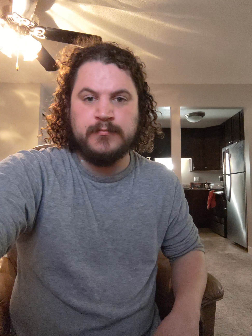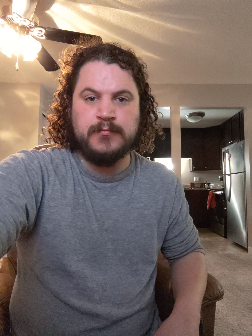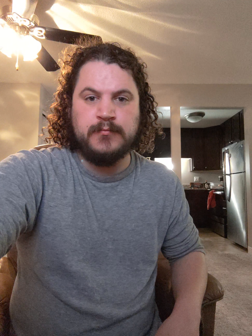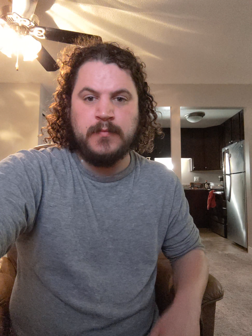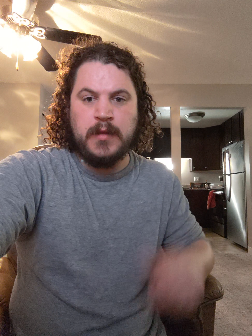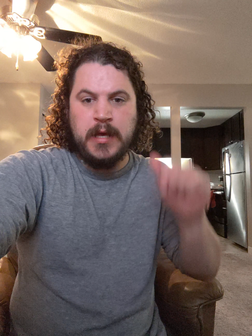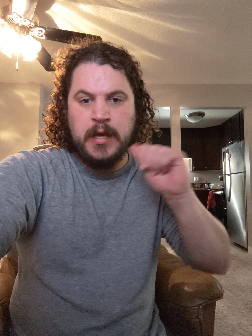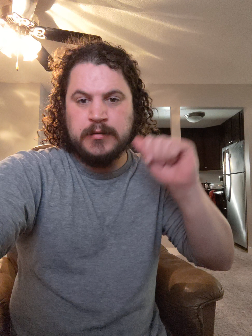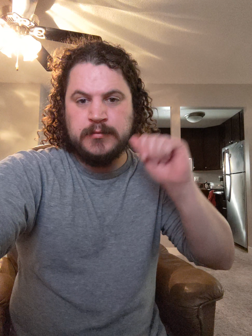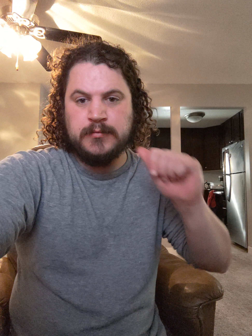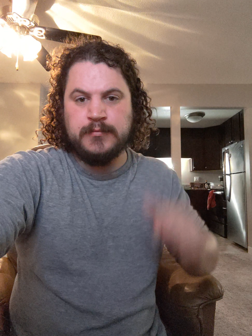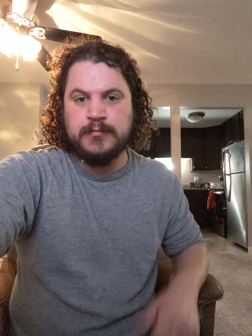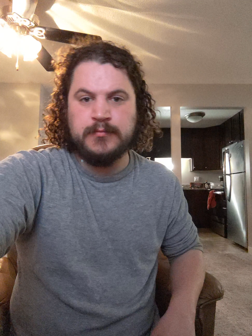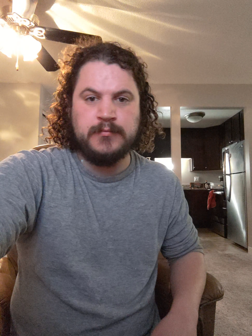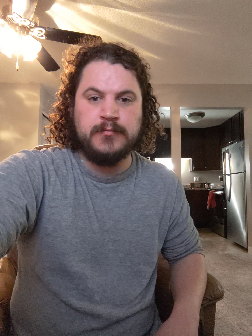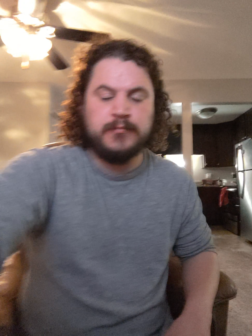aunt